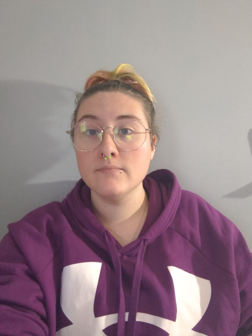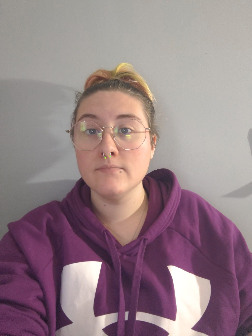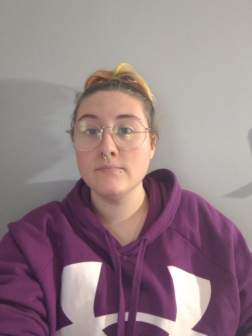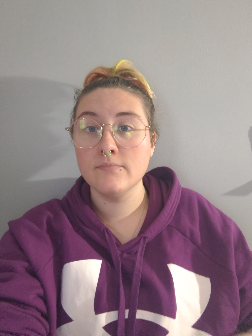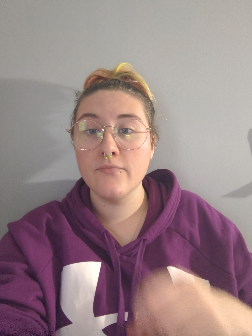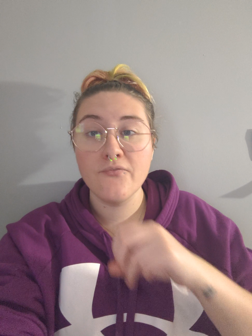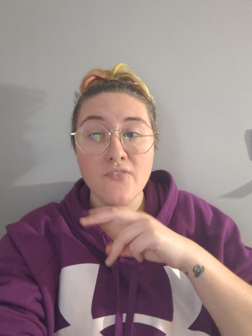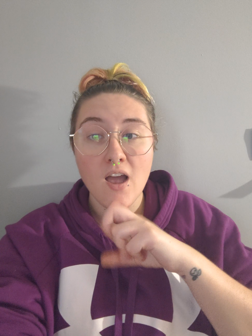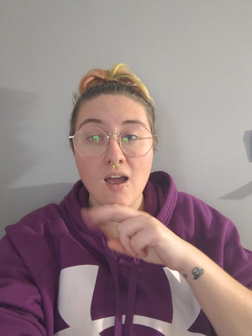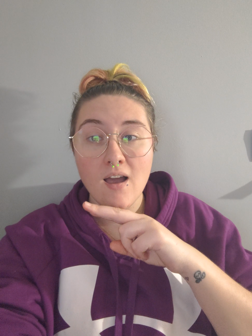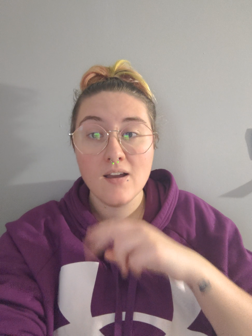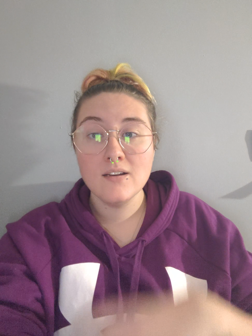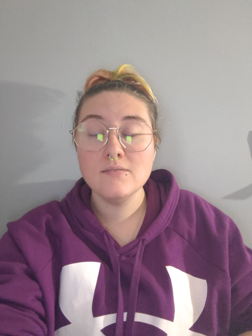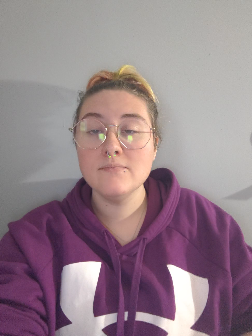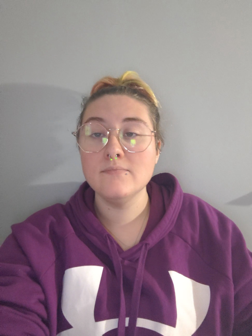frog